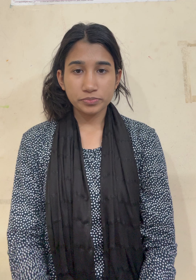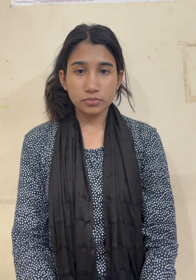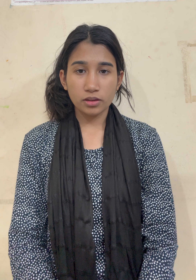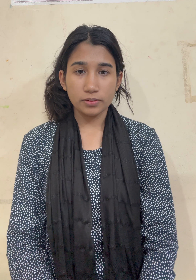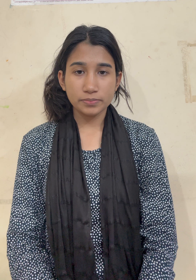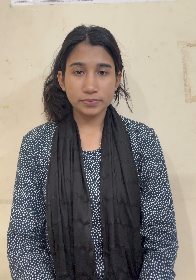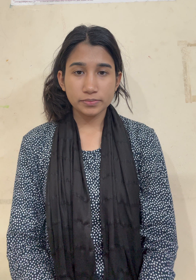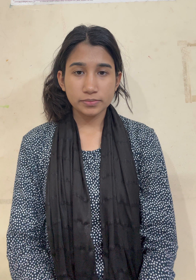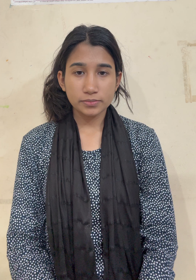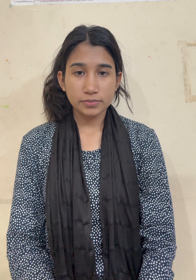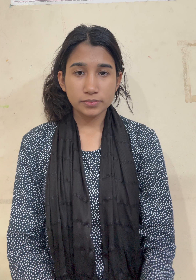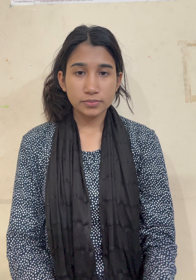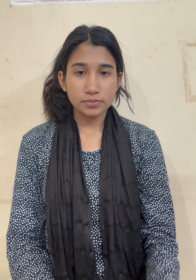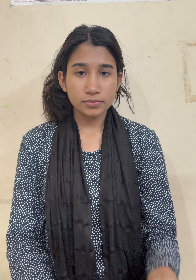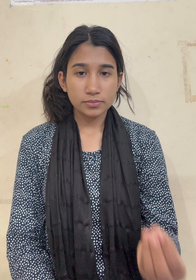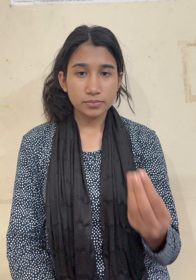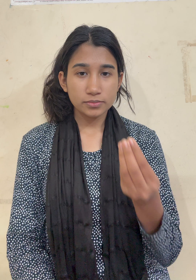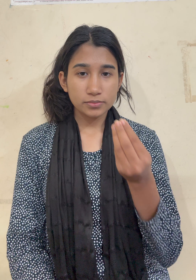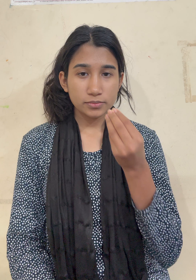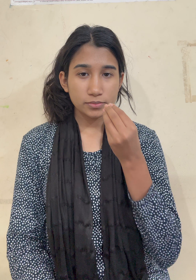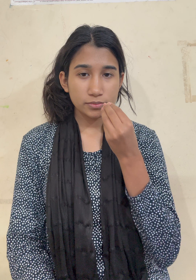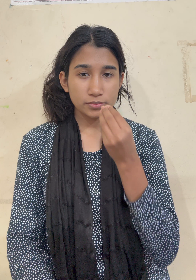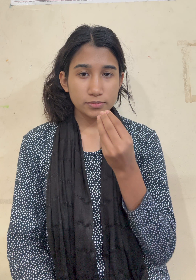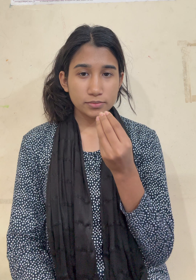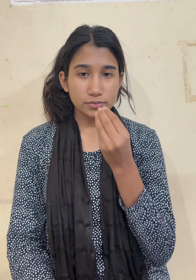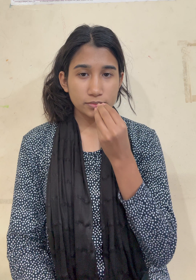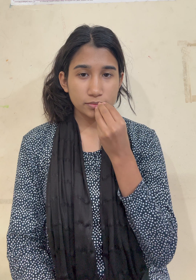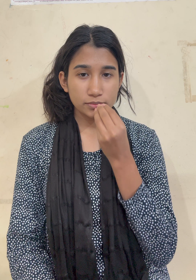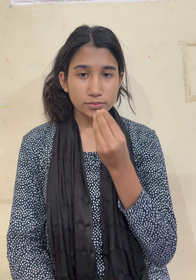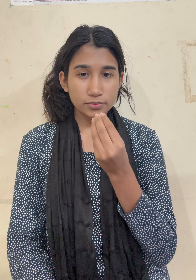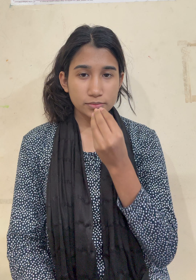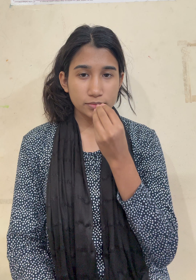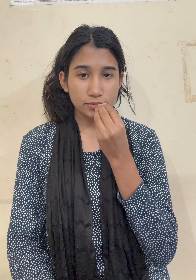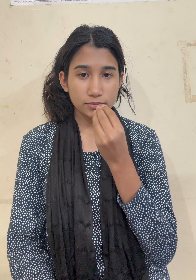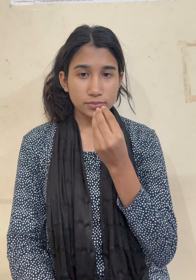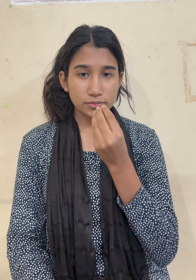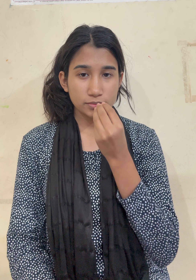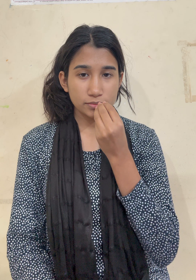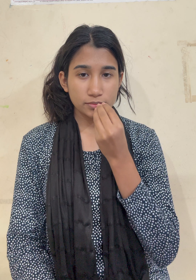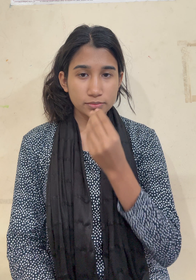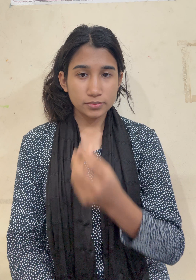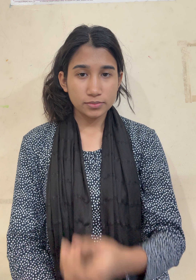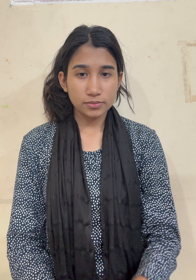খাওয়া